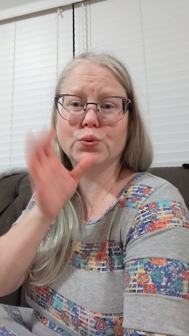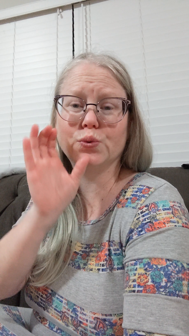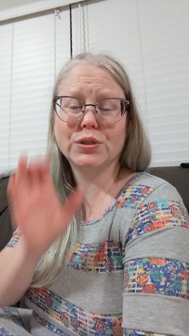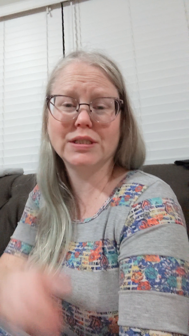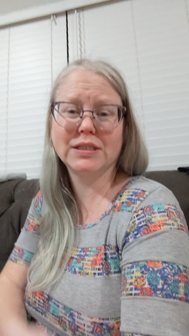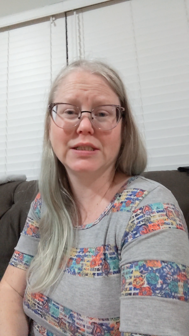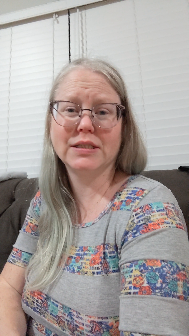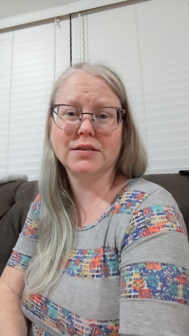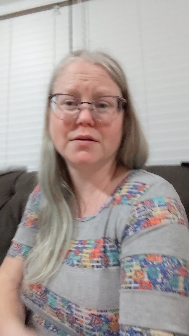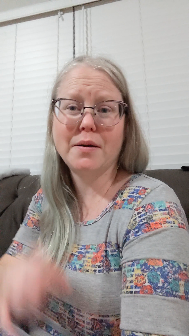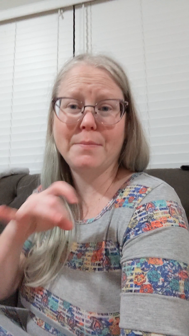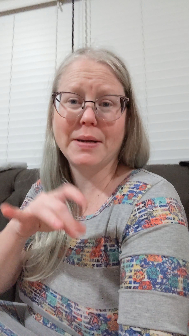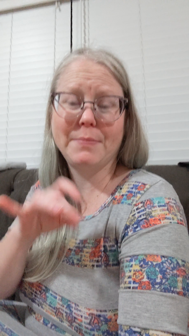pumpkin